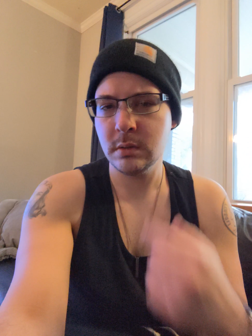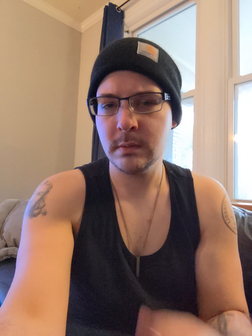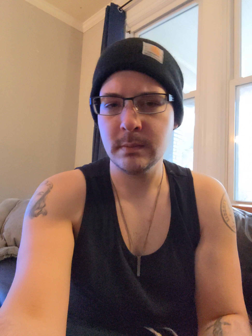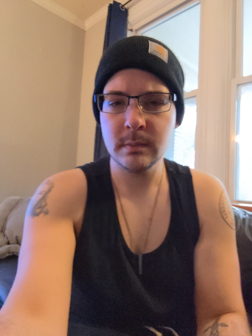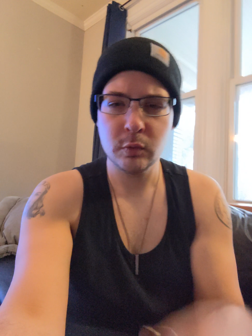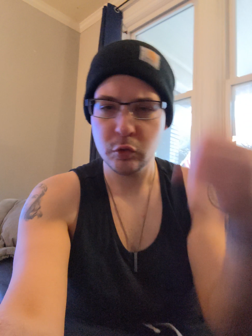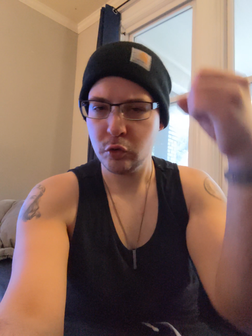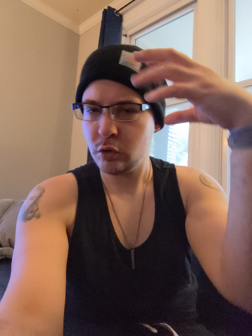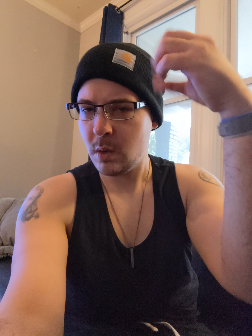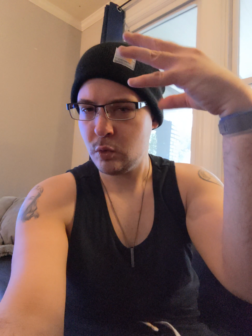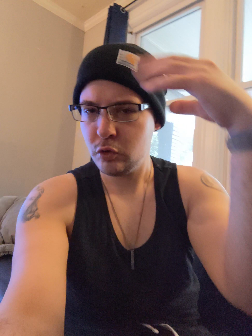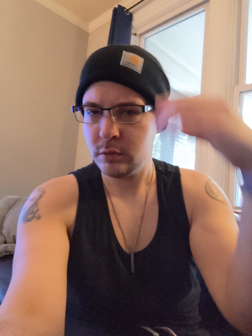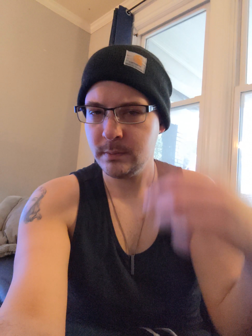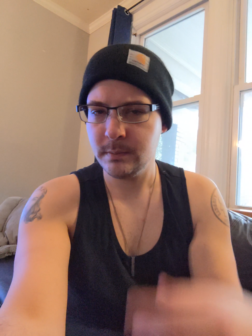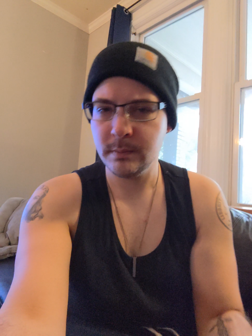shower